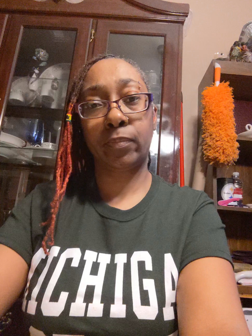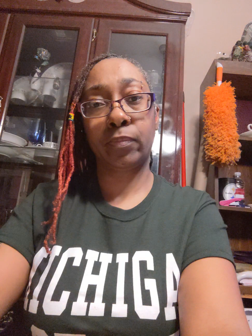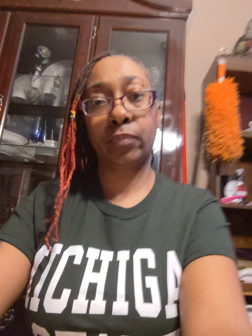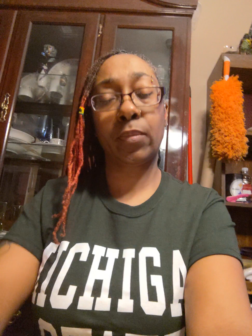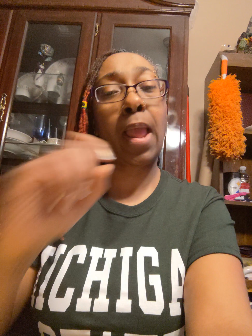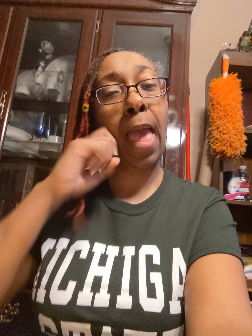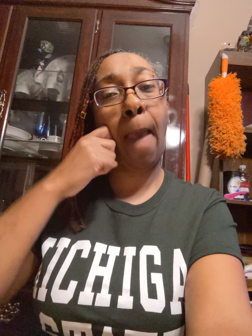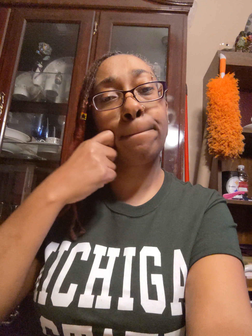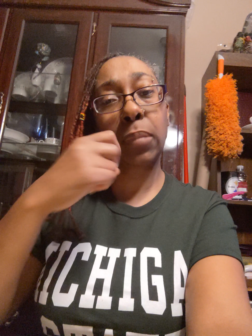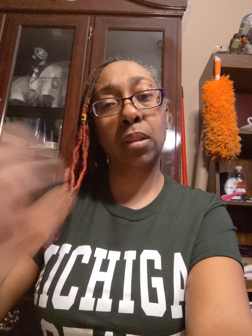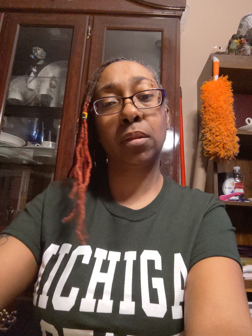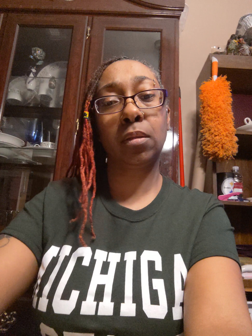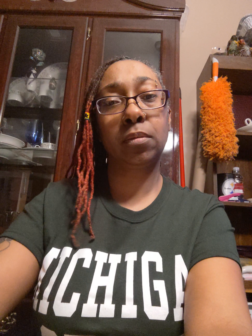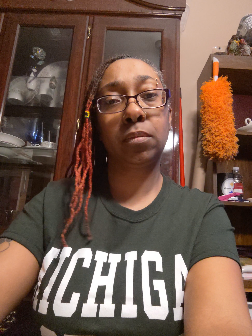apple